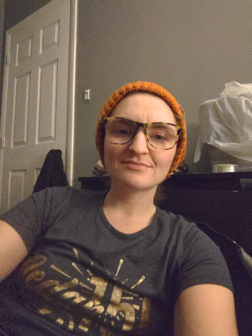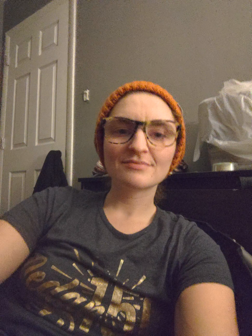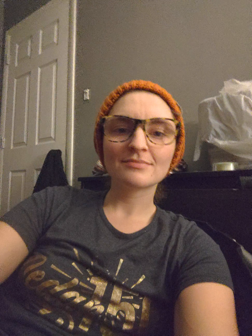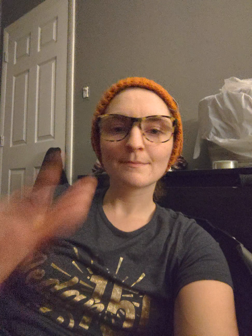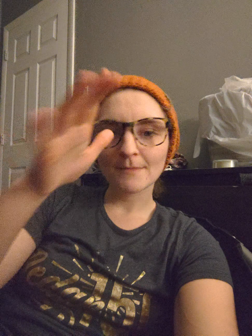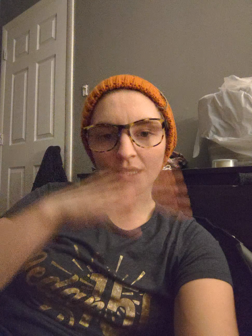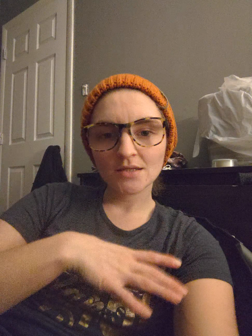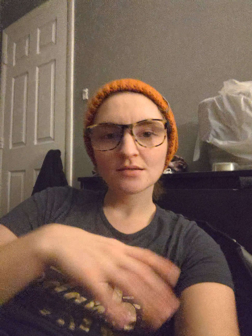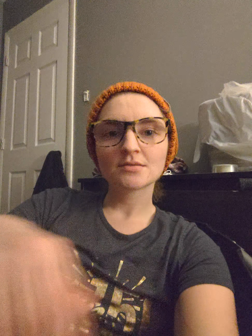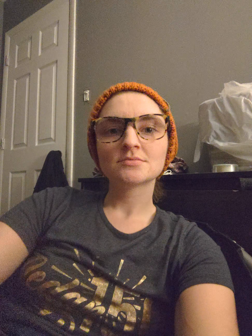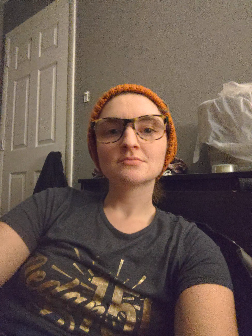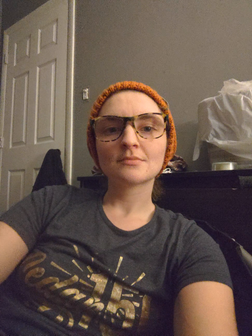man